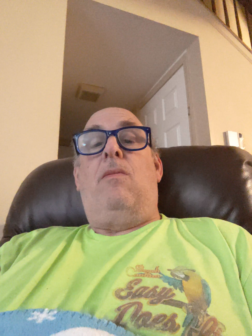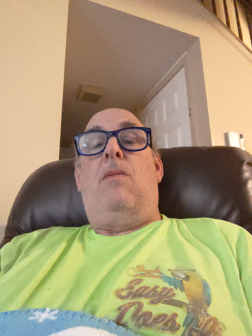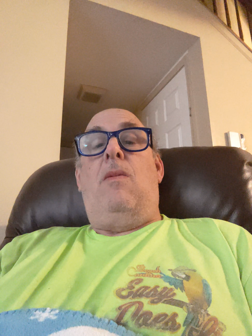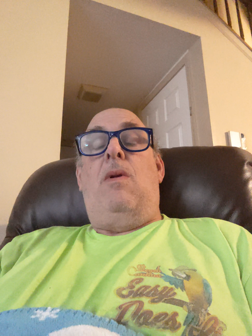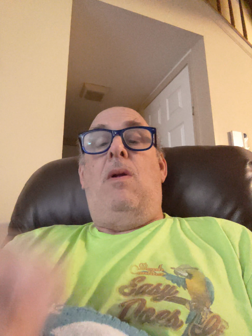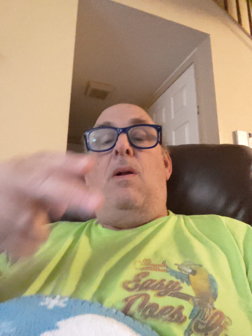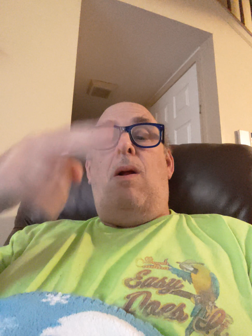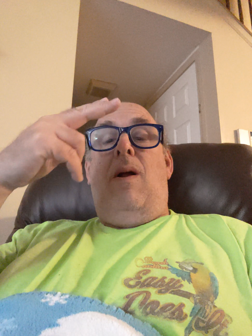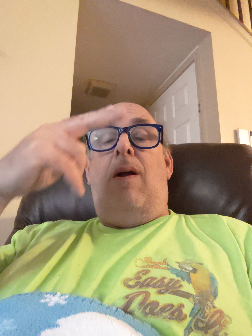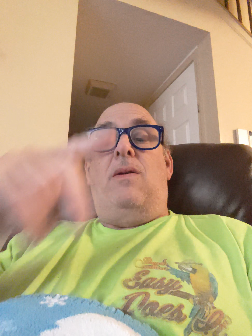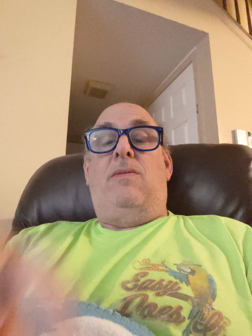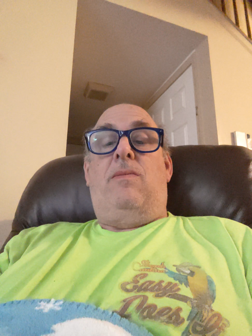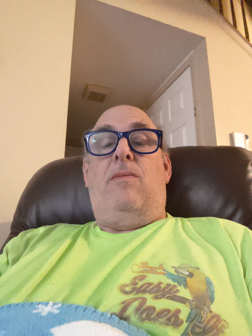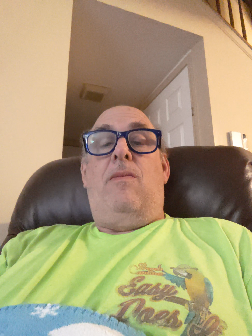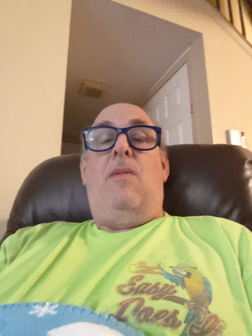high